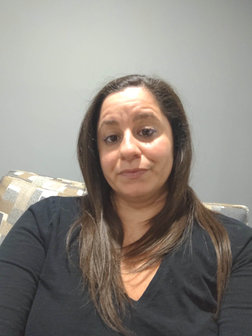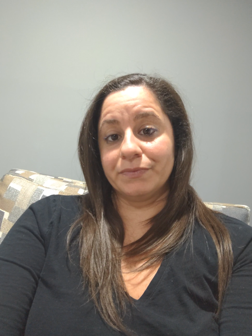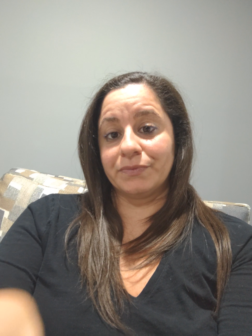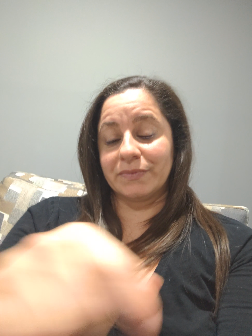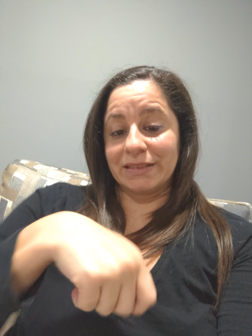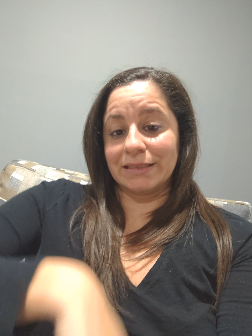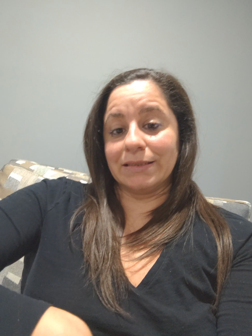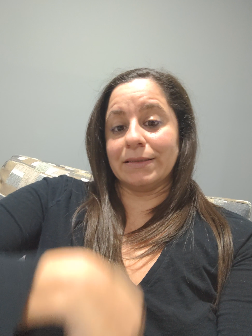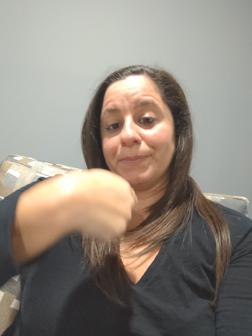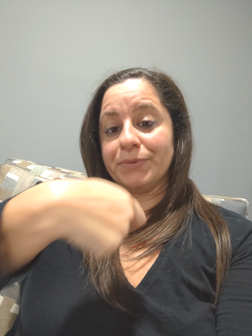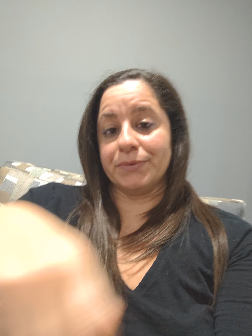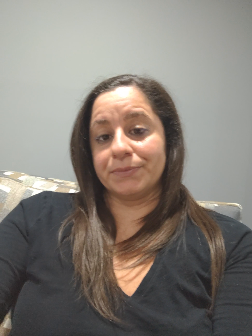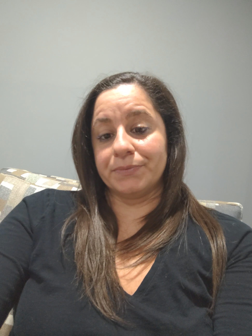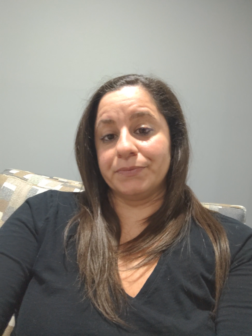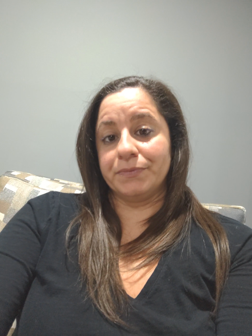zipper